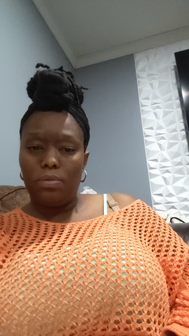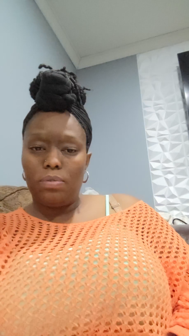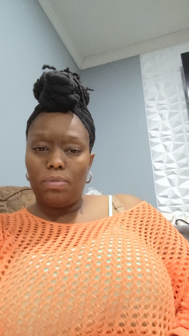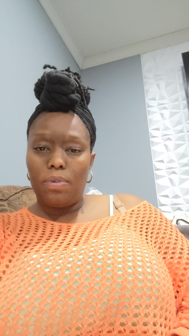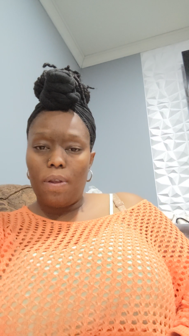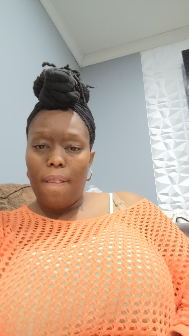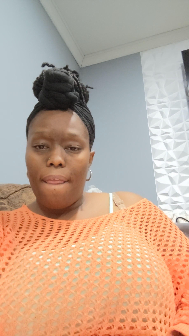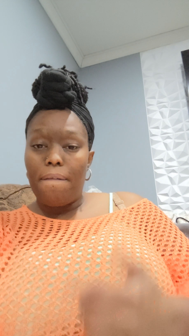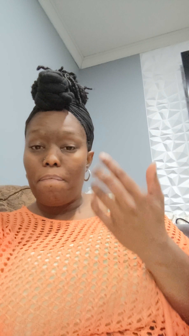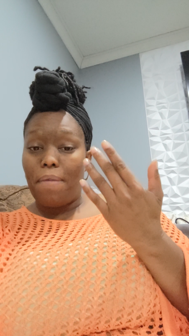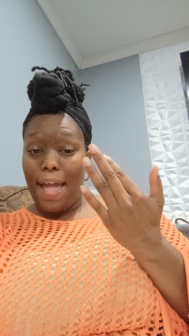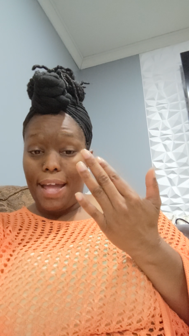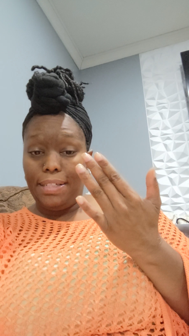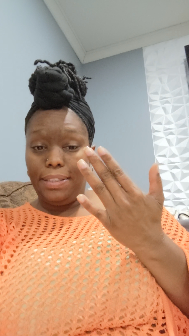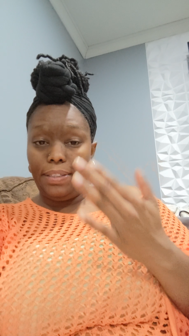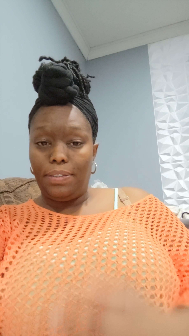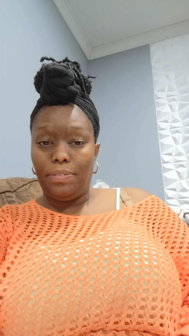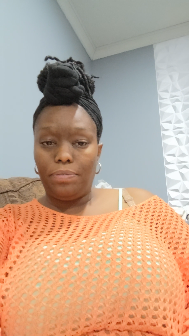hand